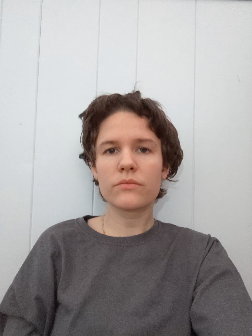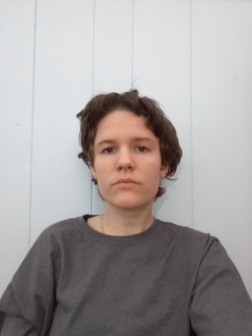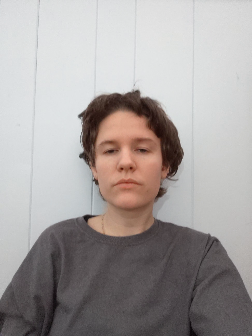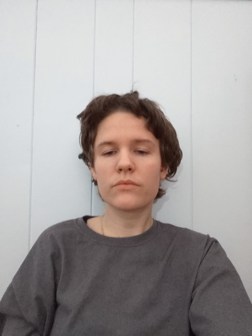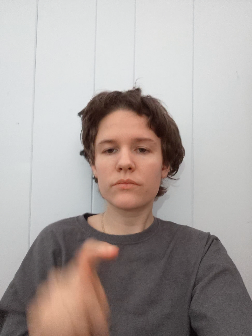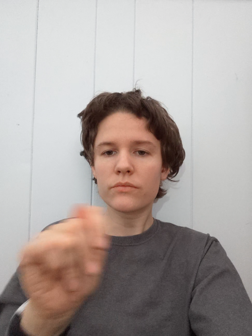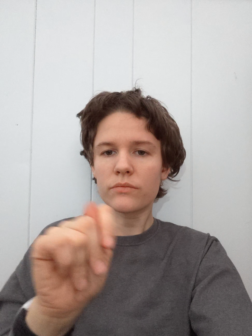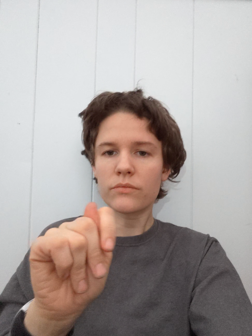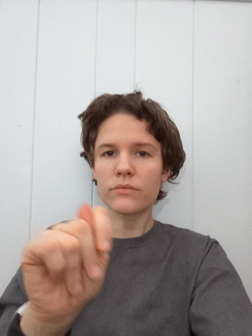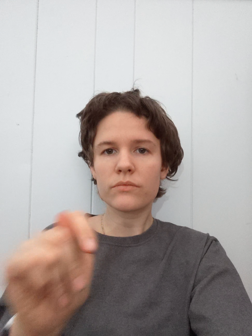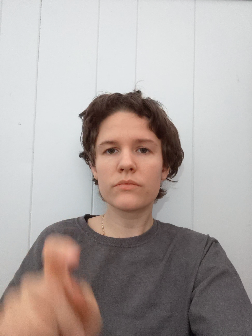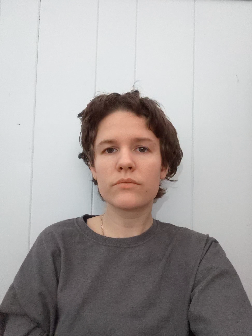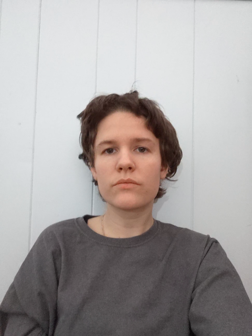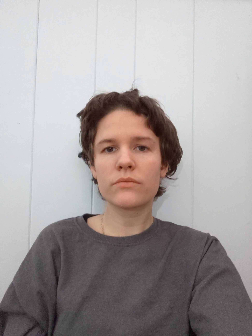potty